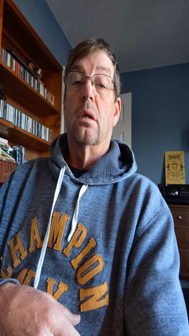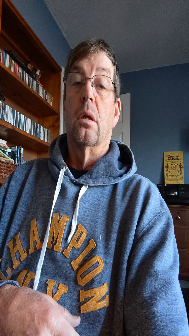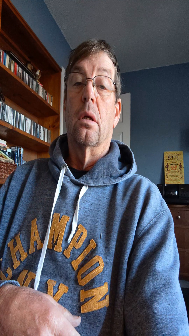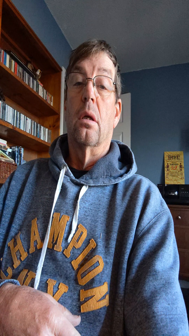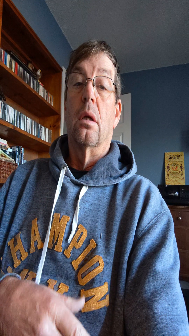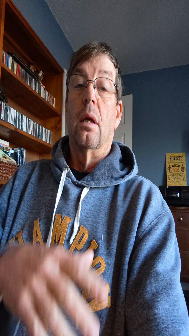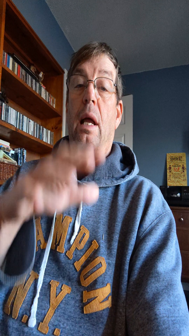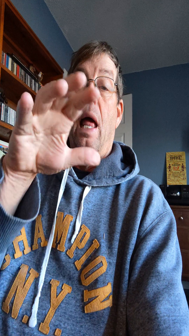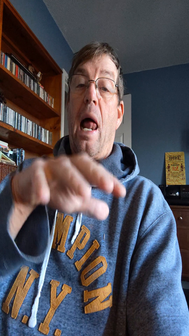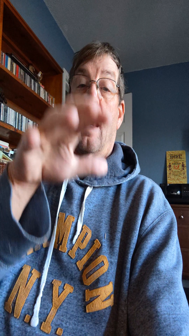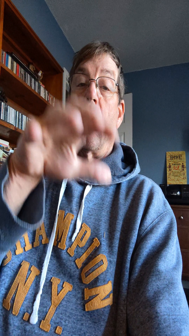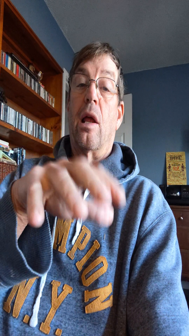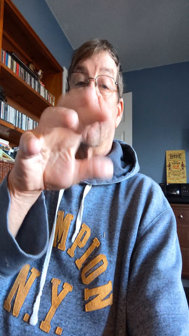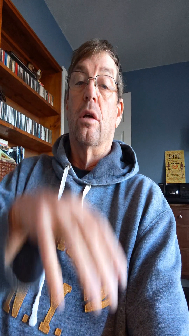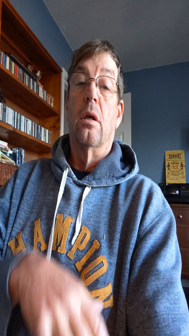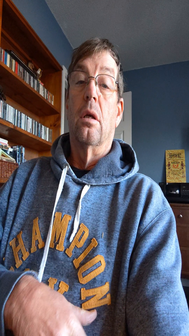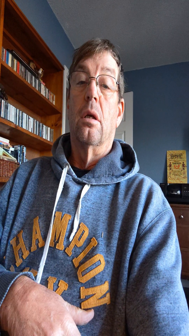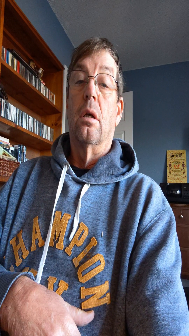alligator